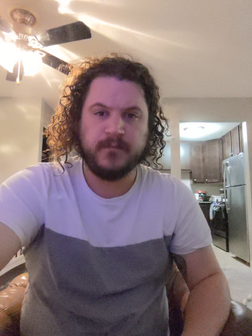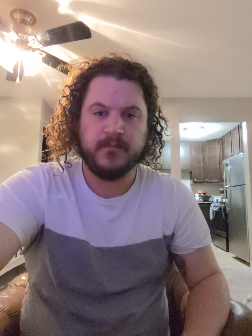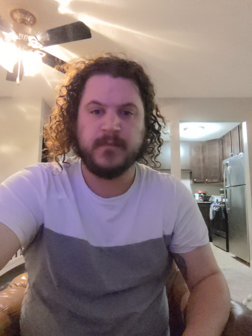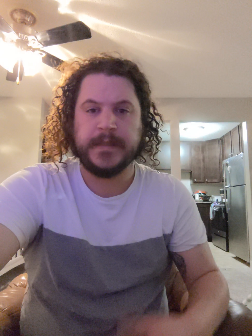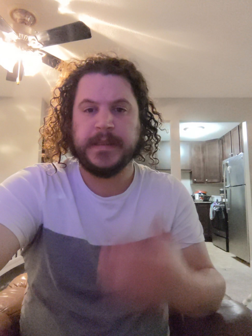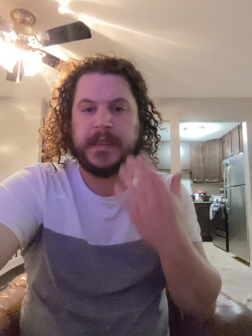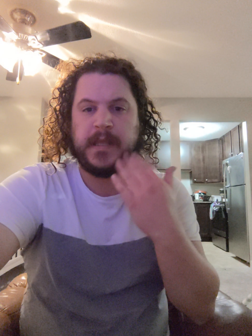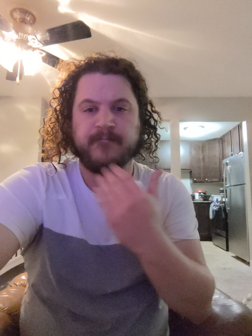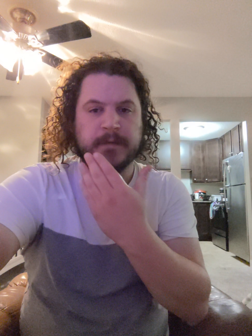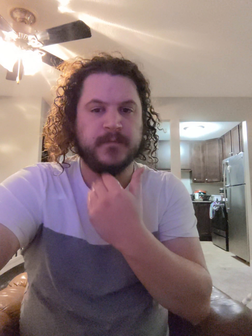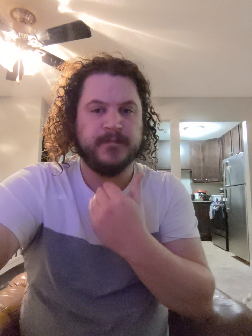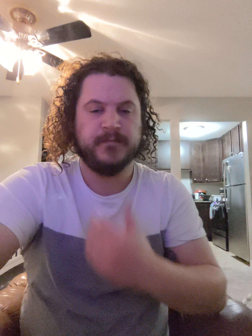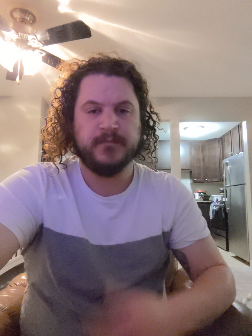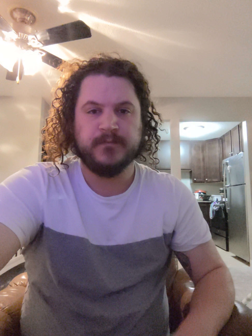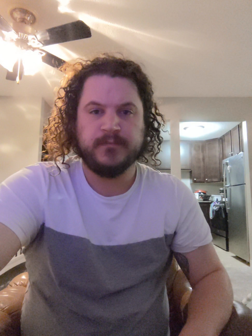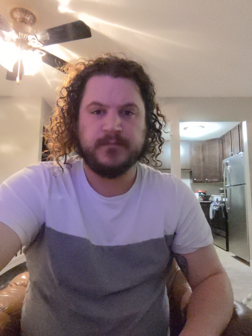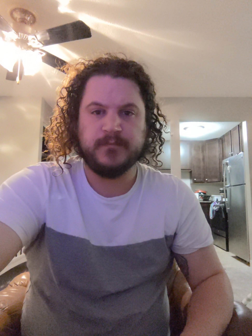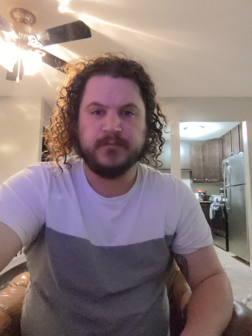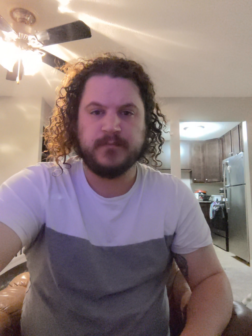napkin